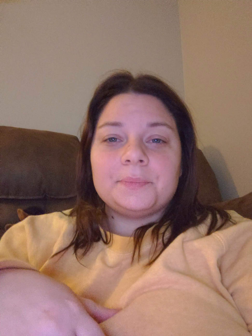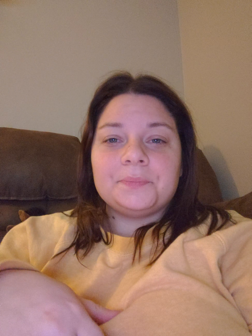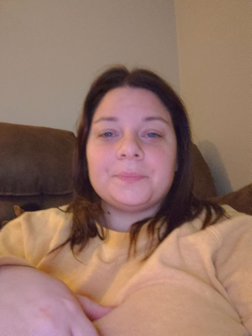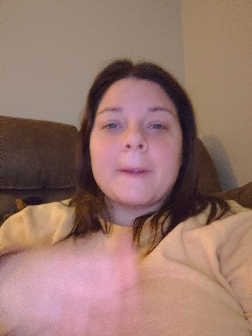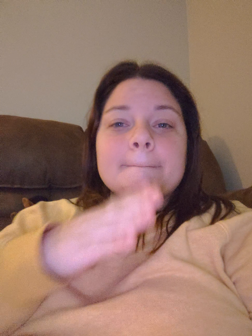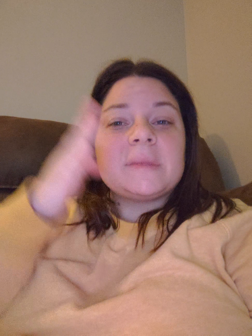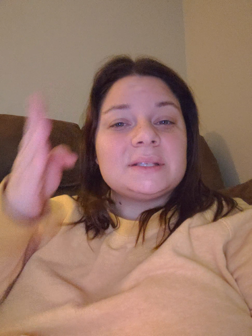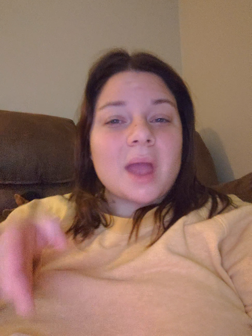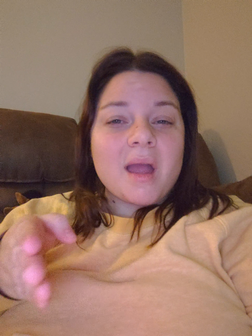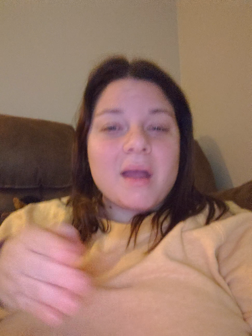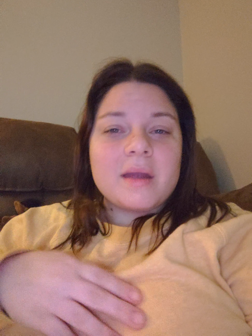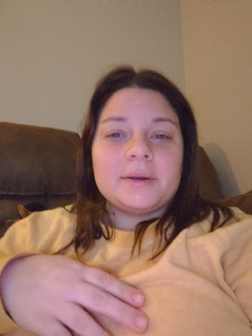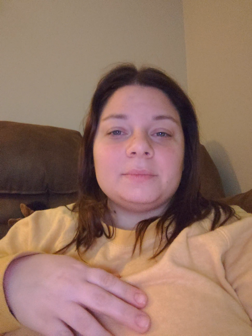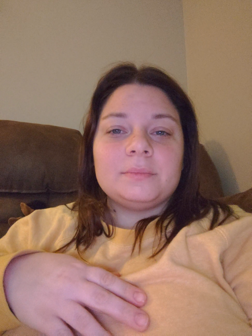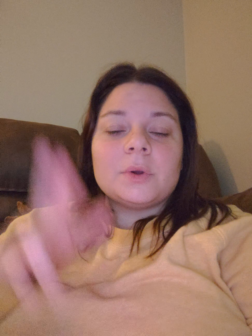beside